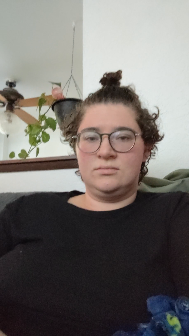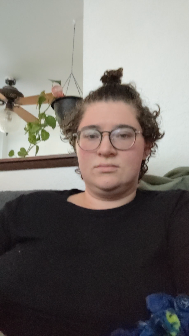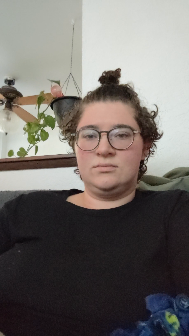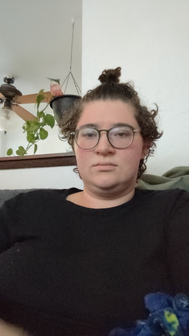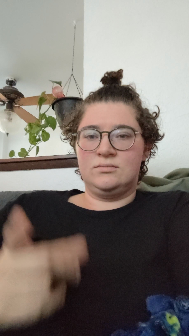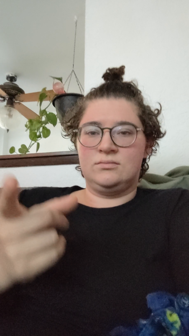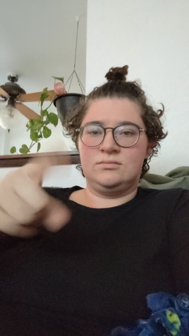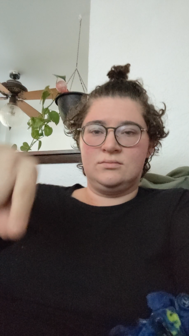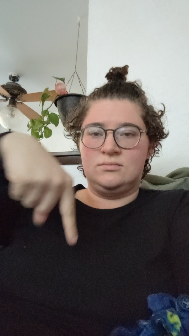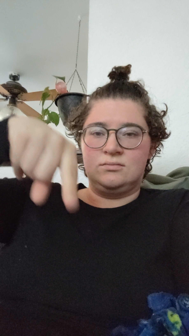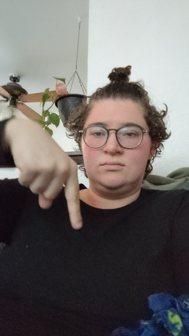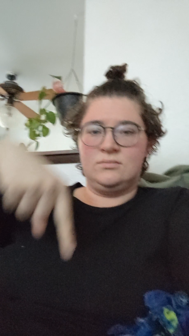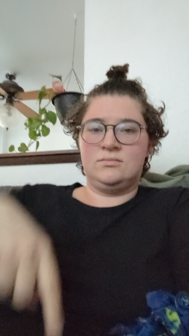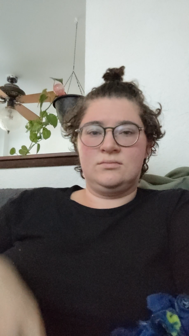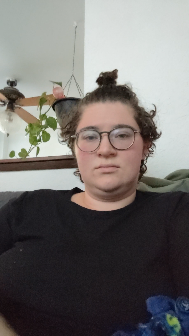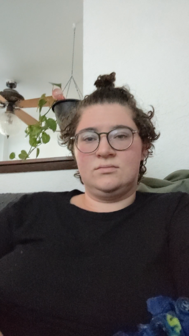flip-flop